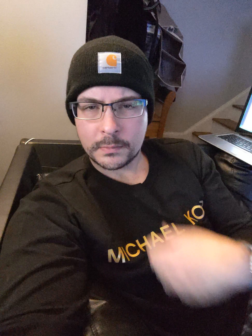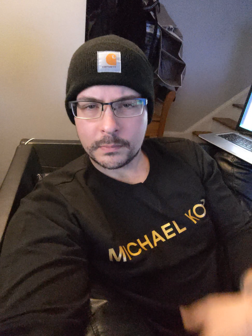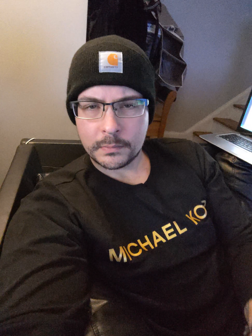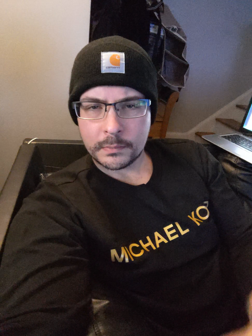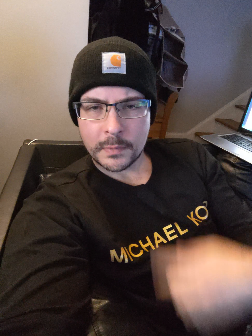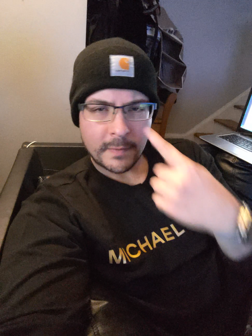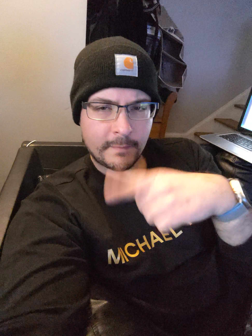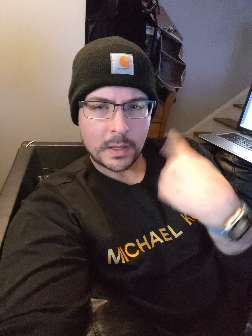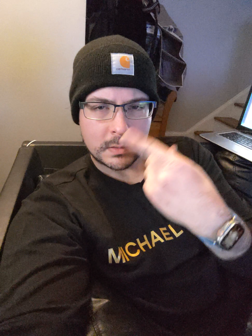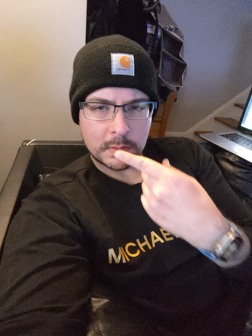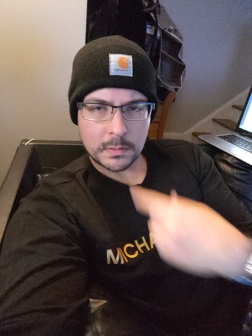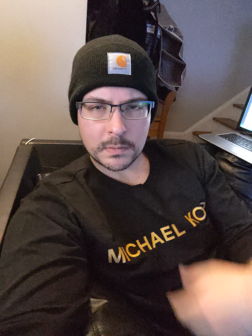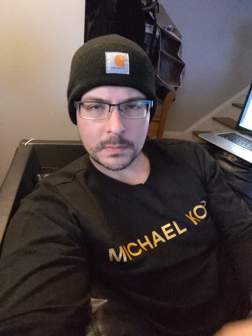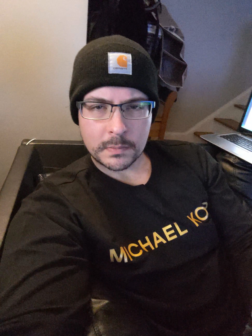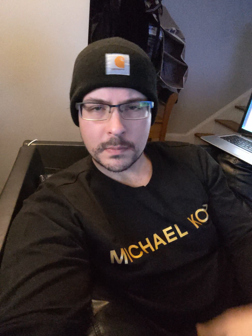face